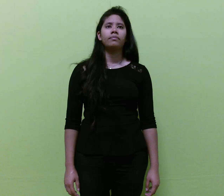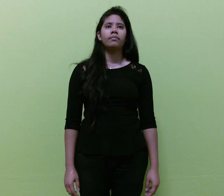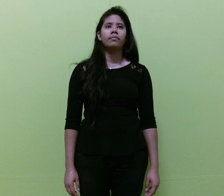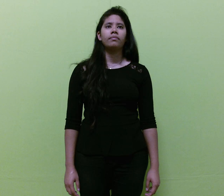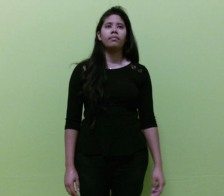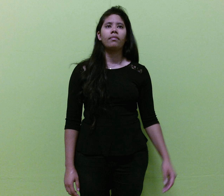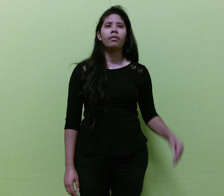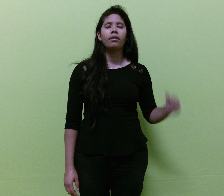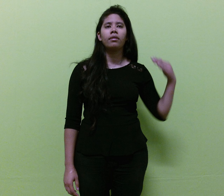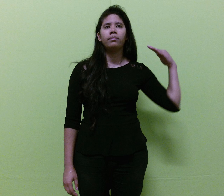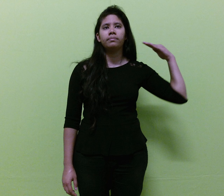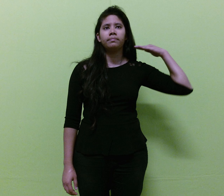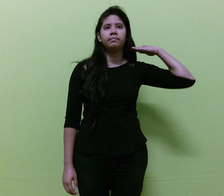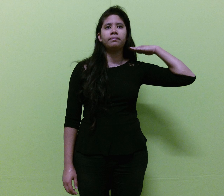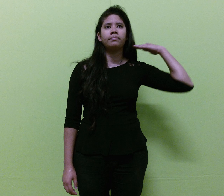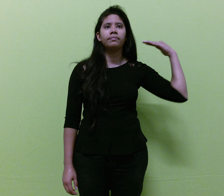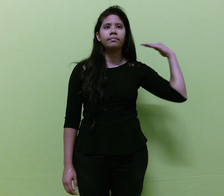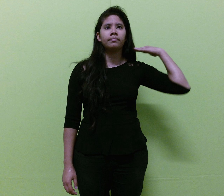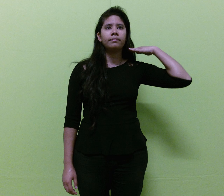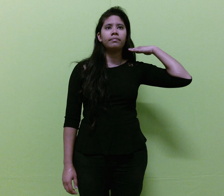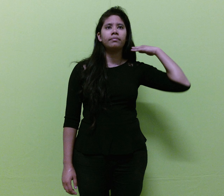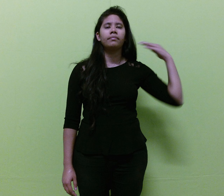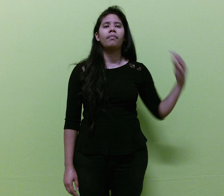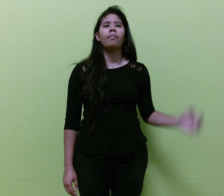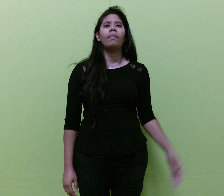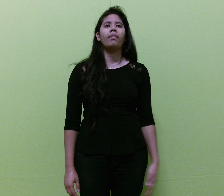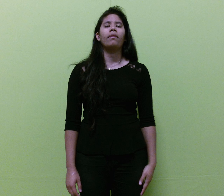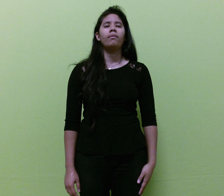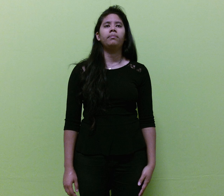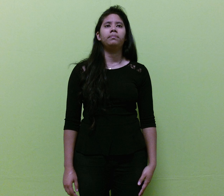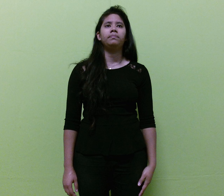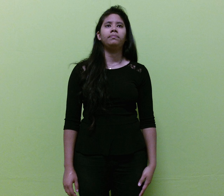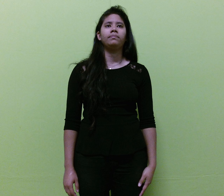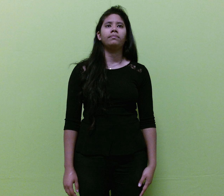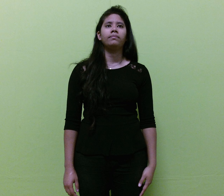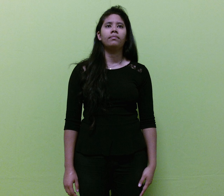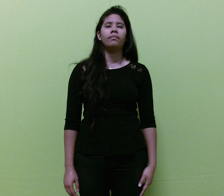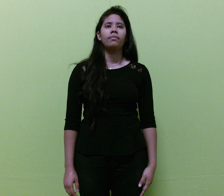banco